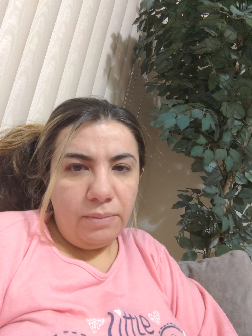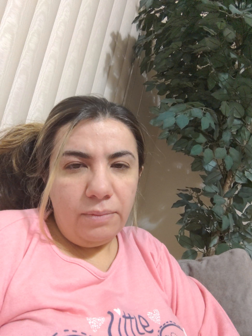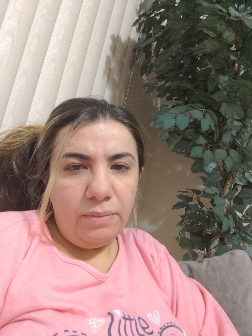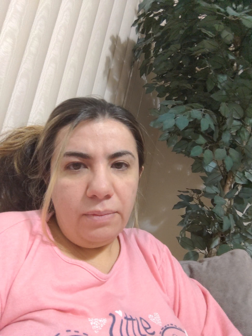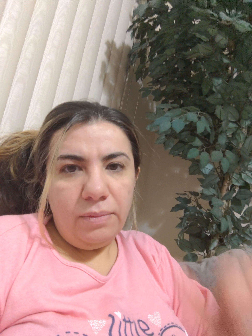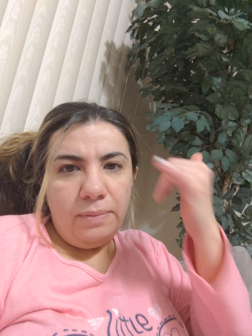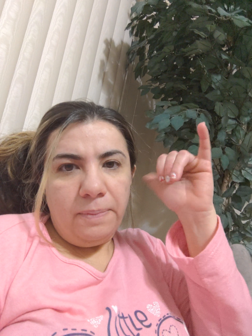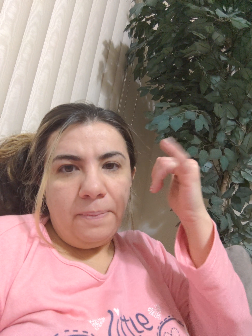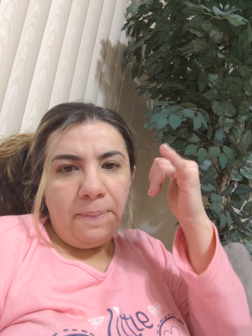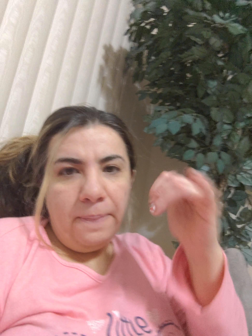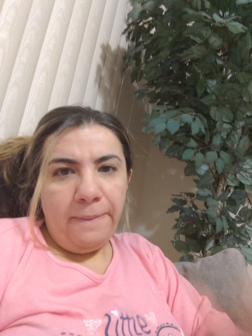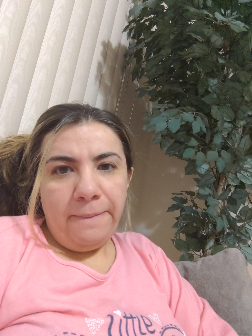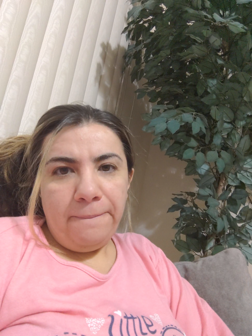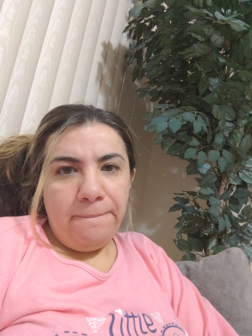yellow